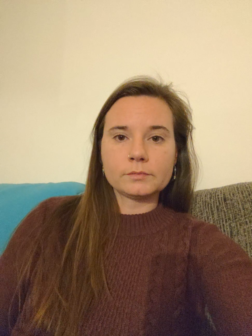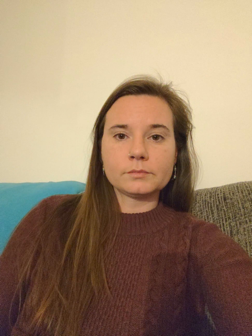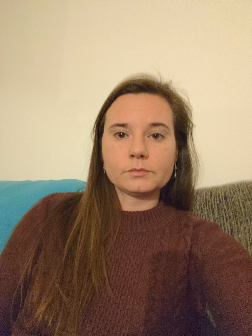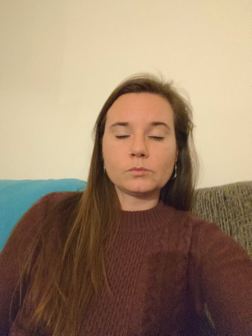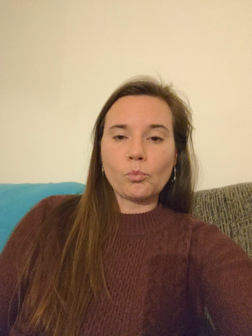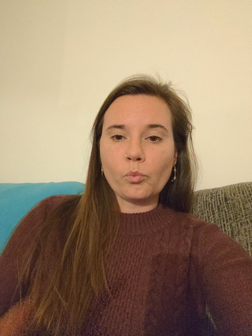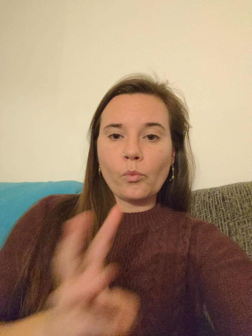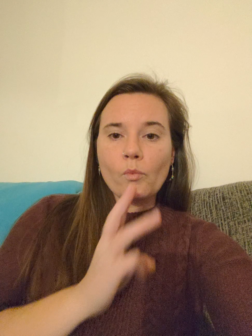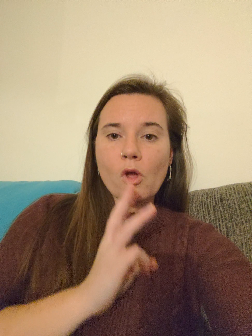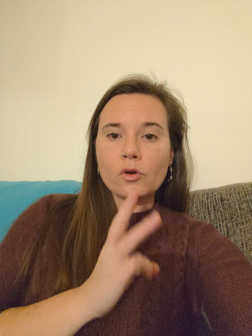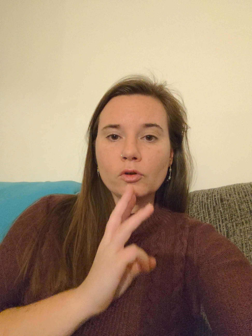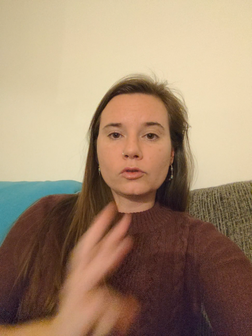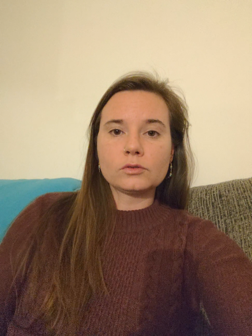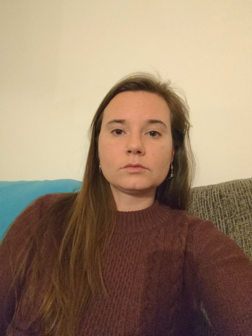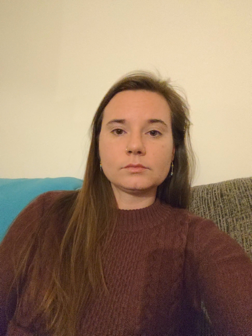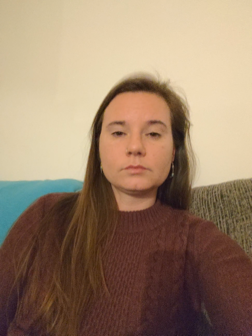water